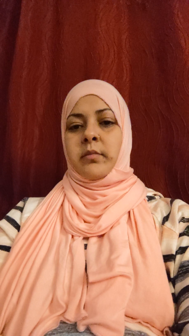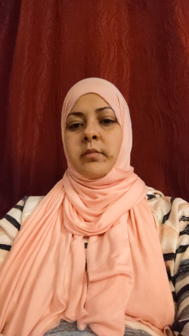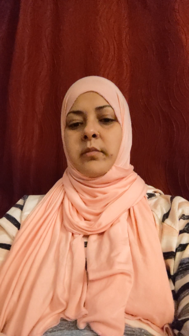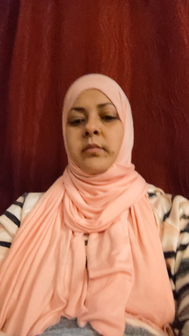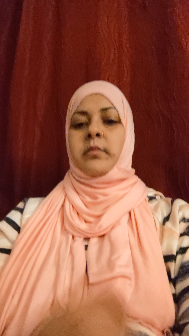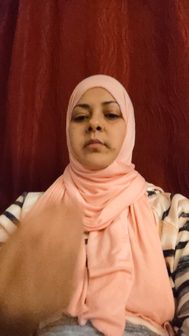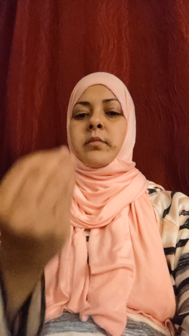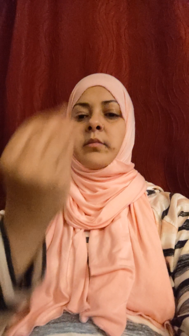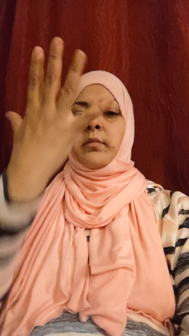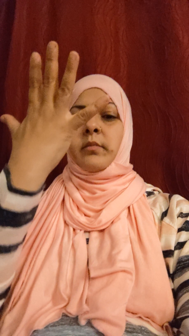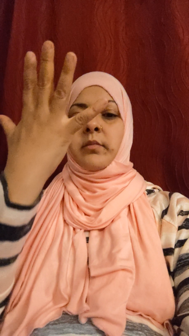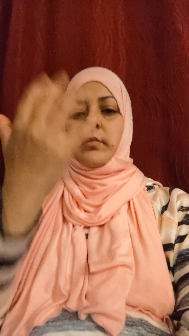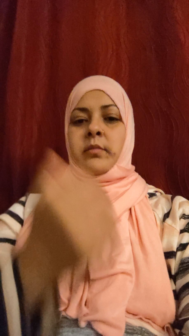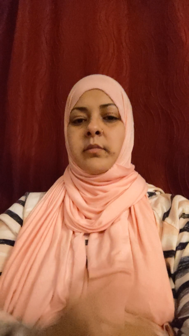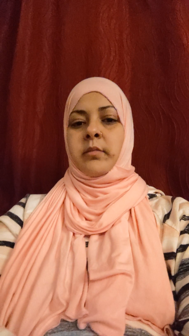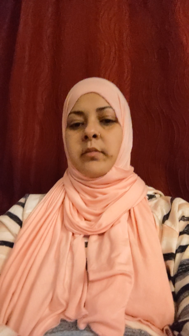plants